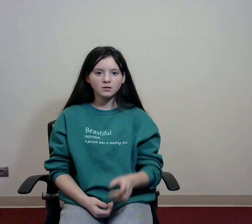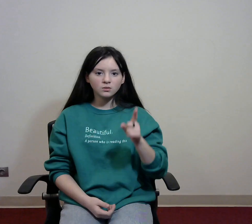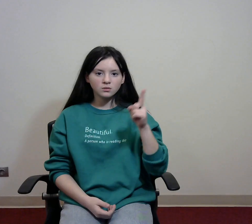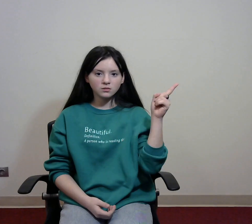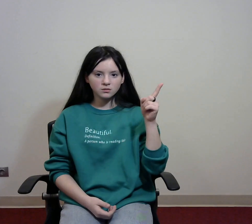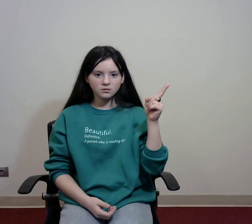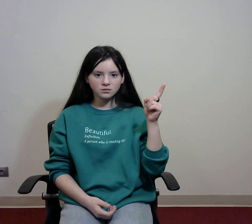O